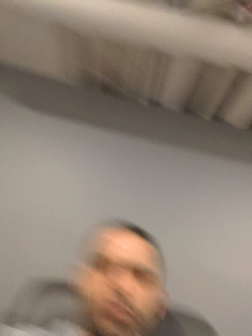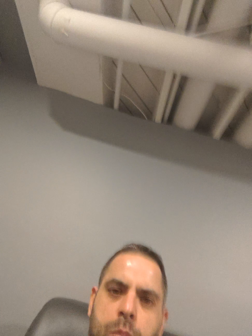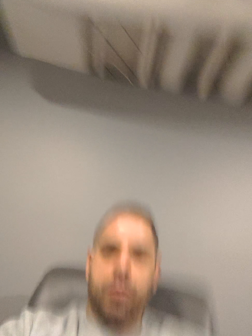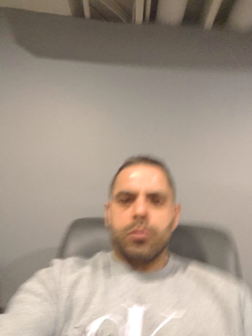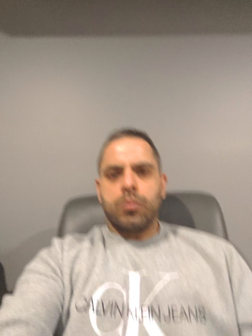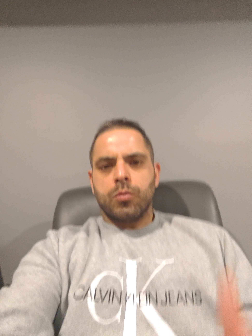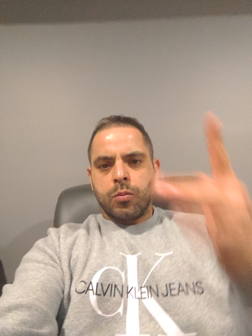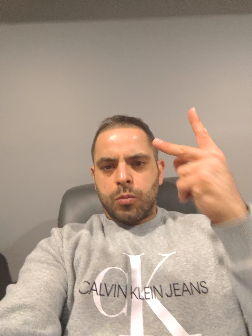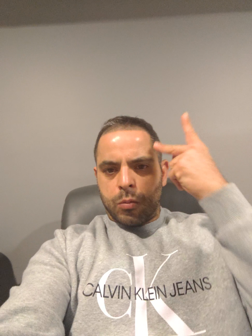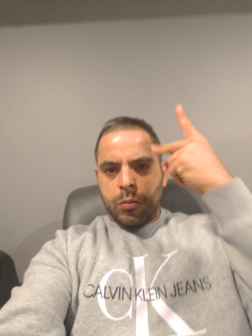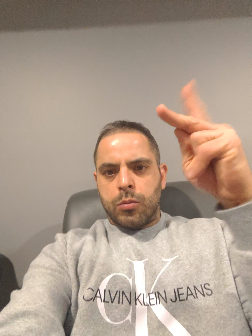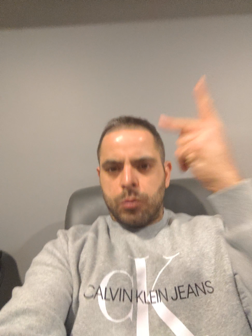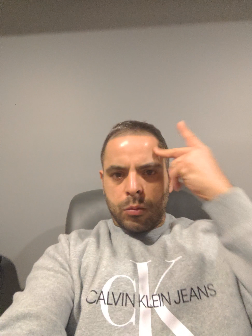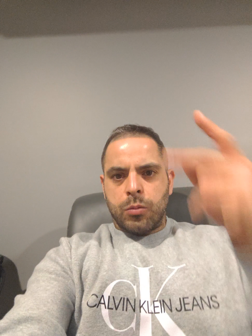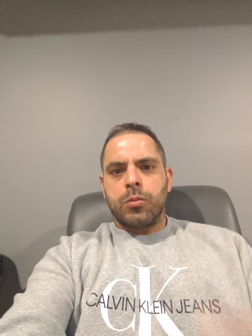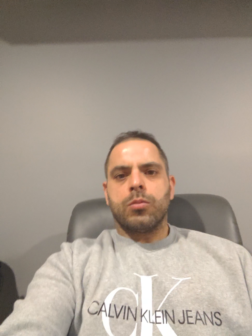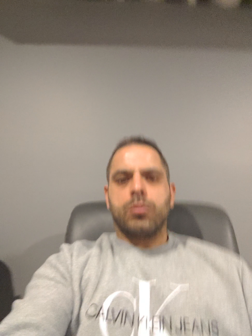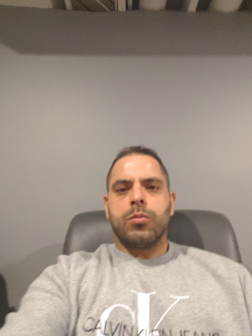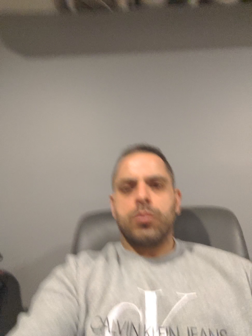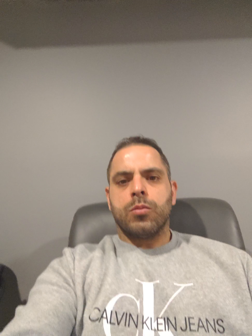penny